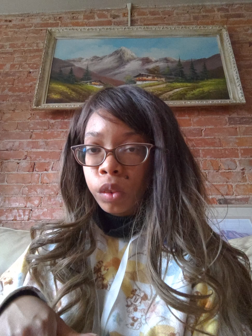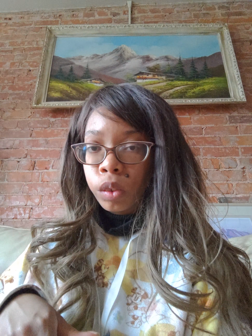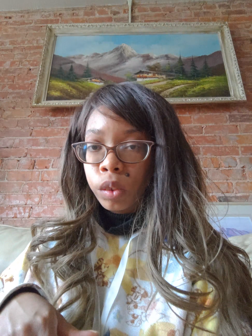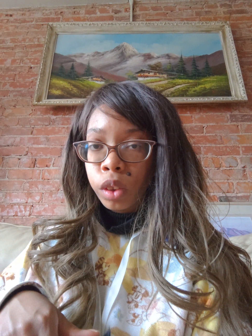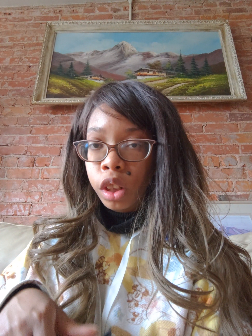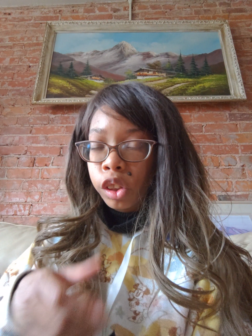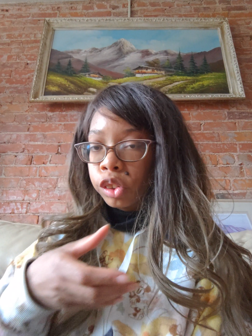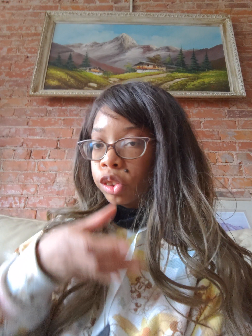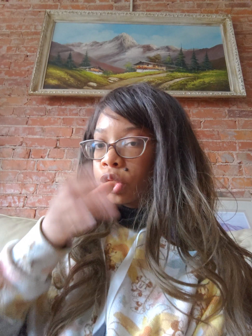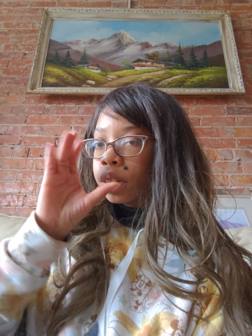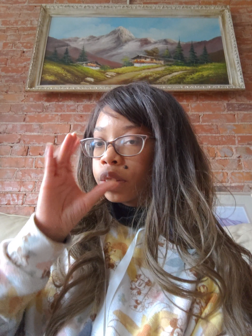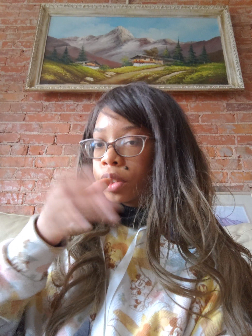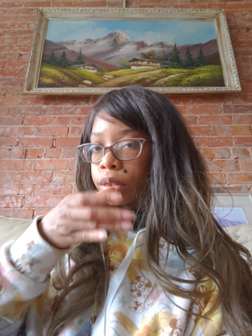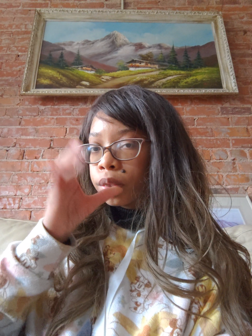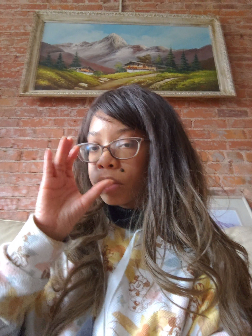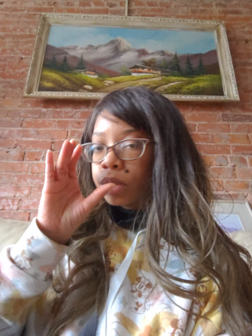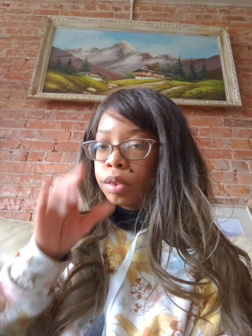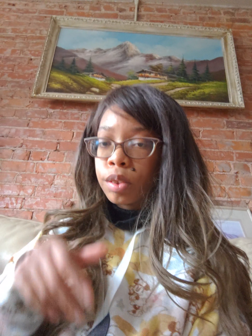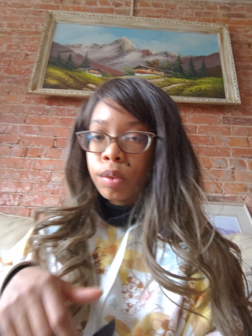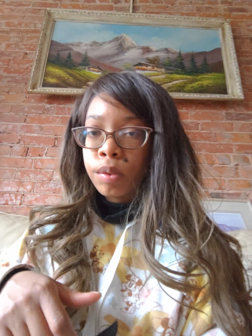drink